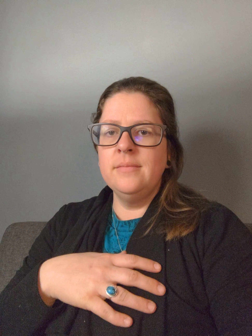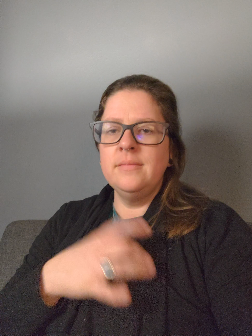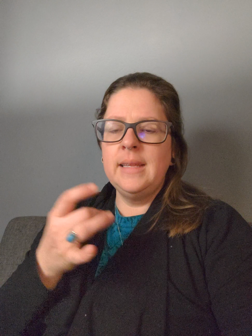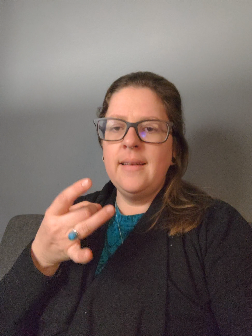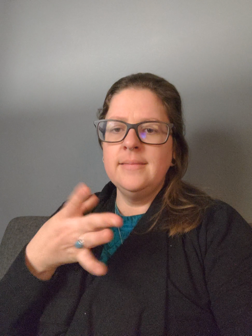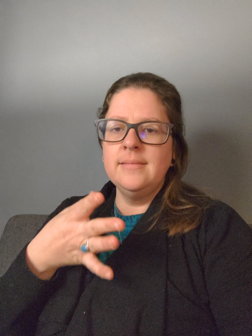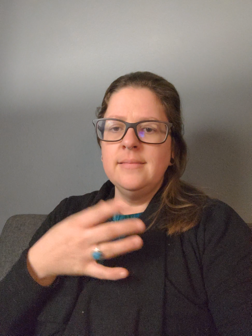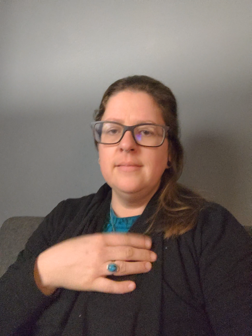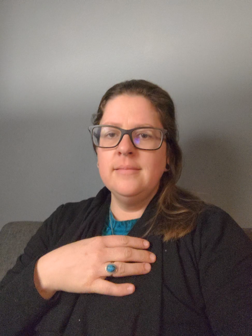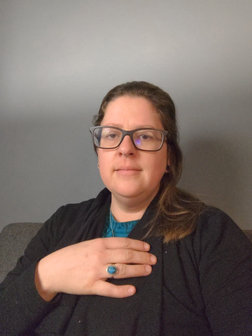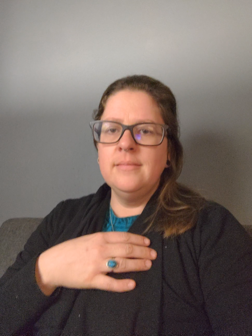hate